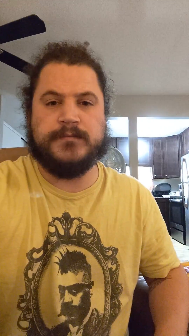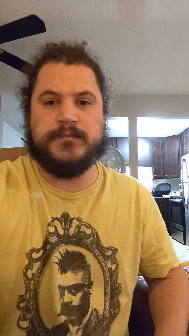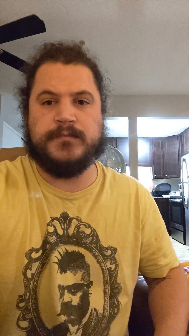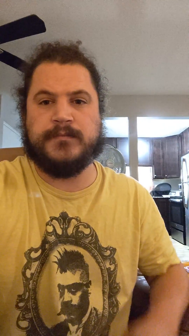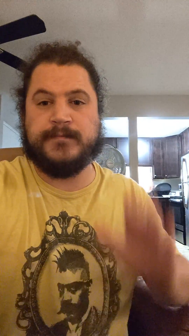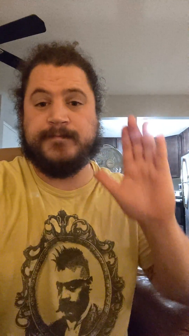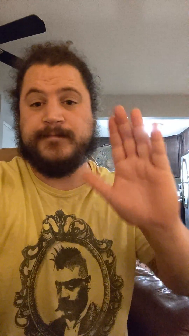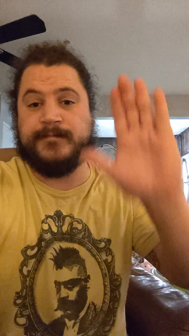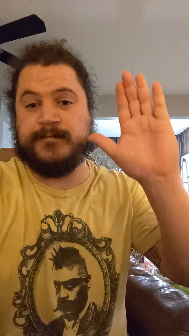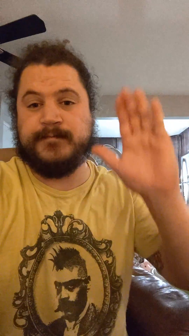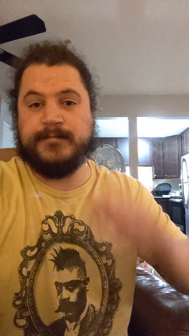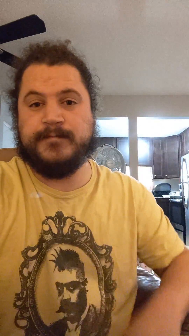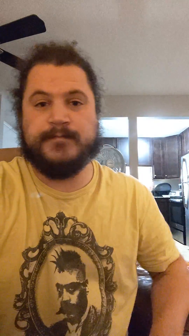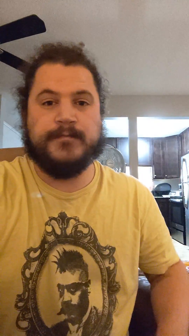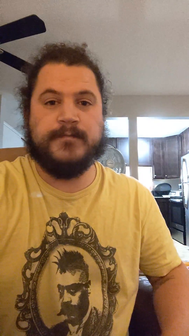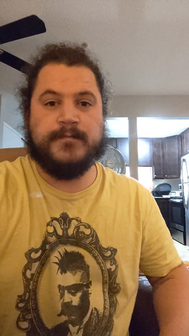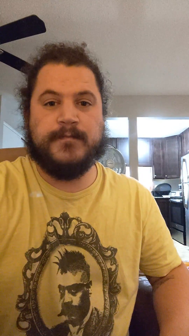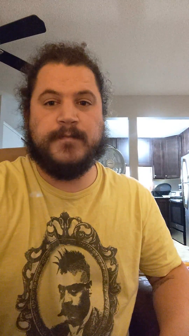give me five